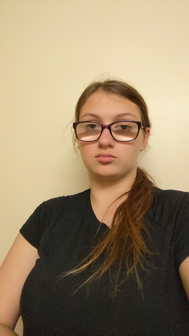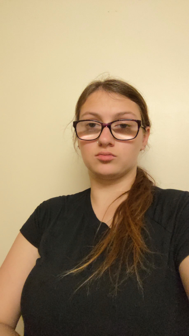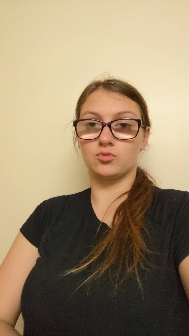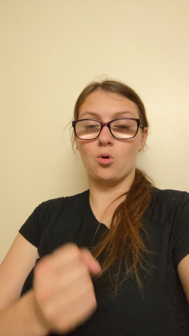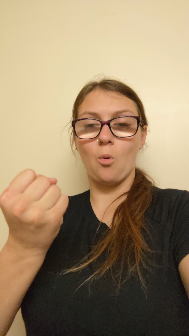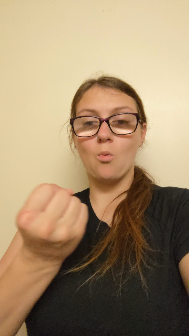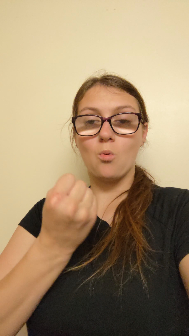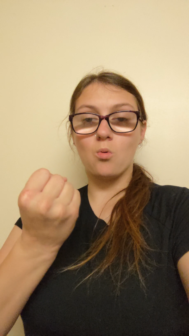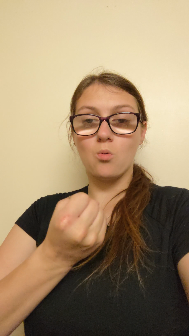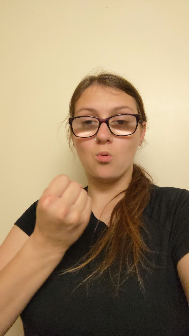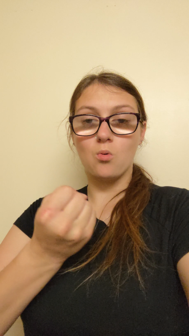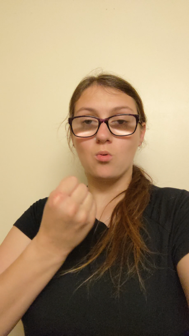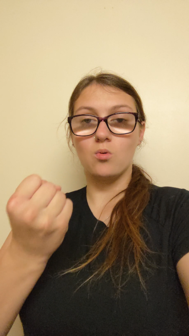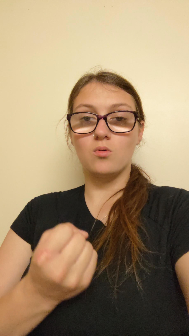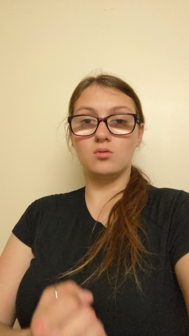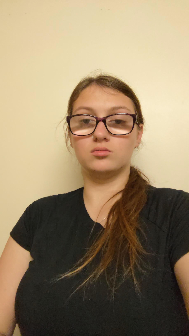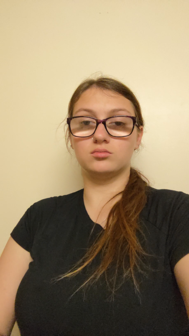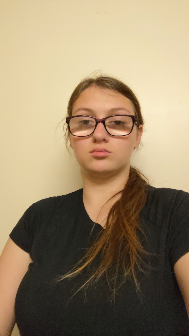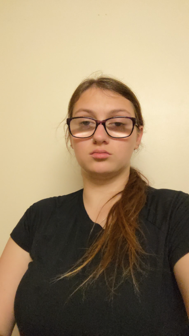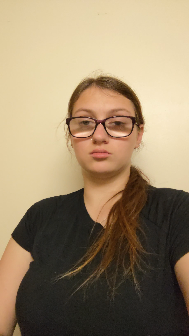hold